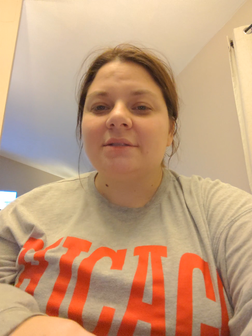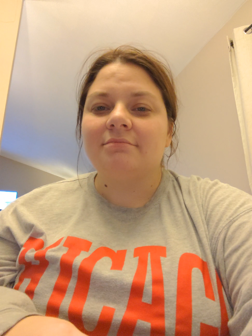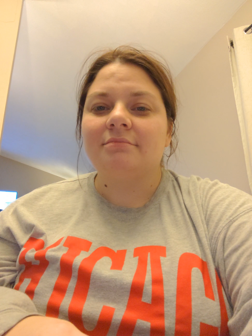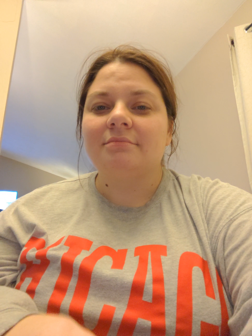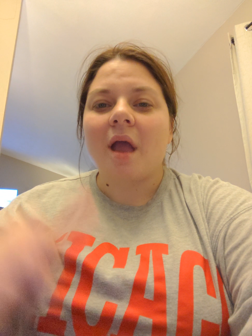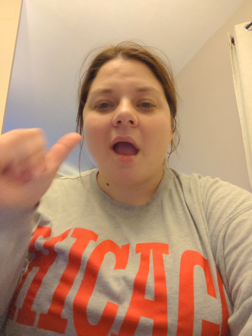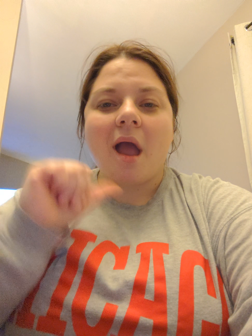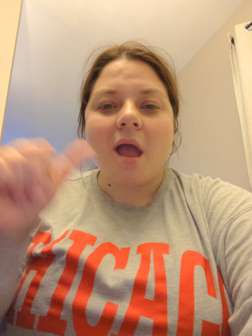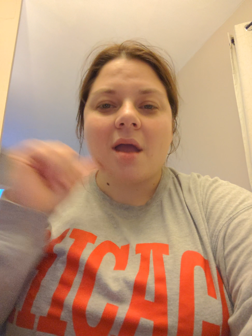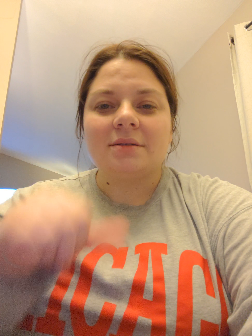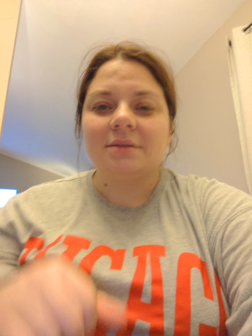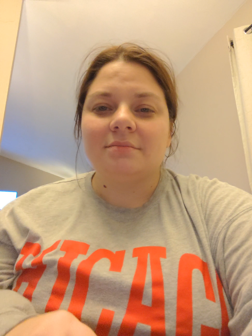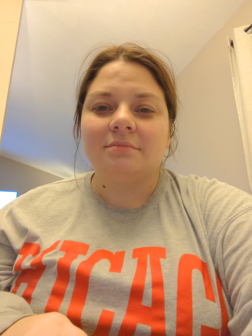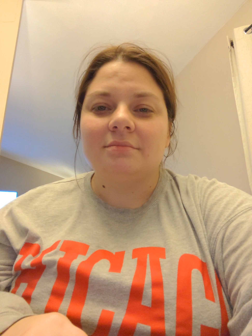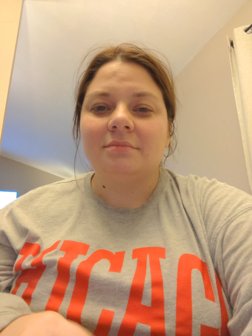aunt